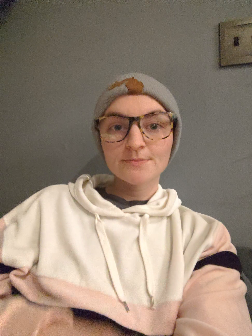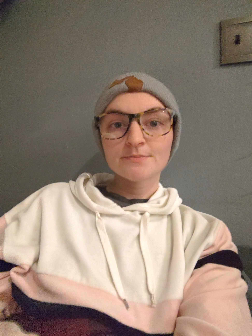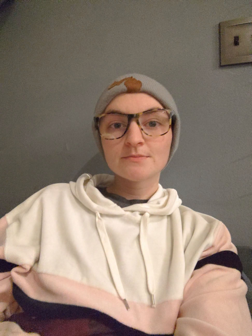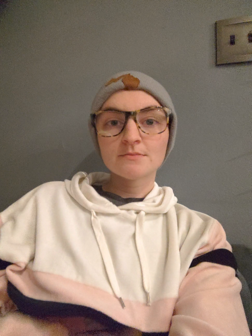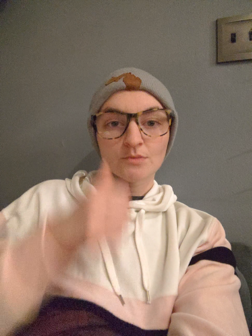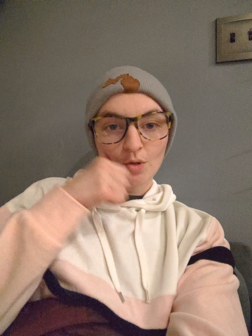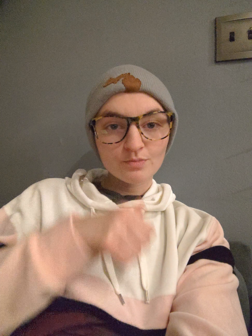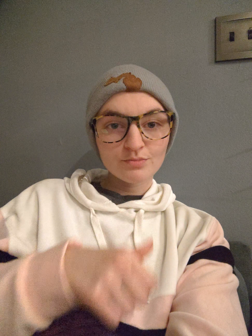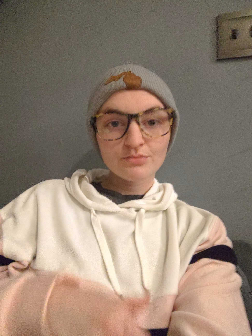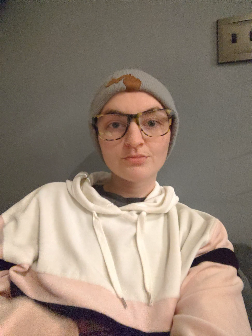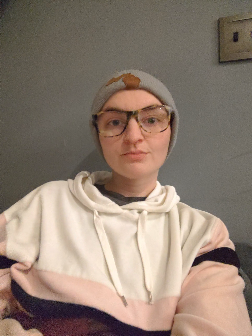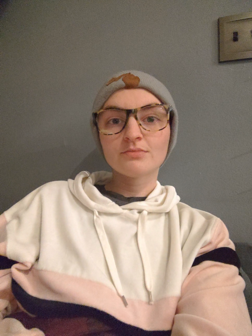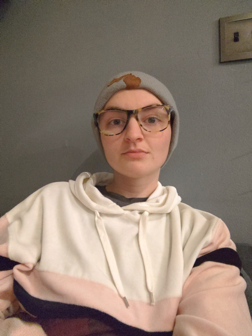girl